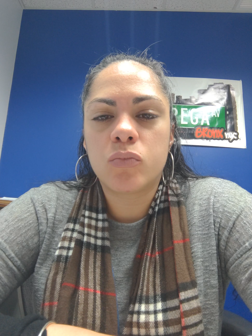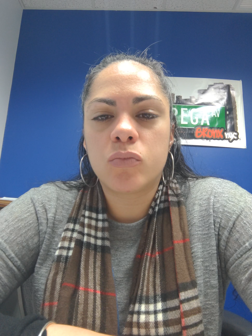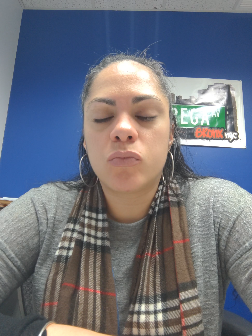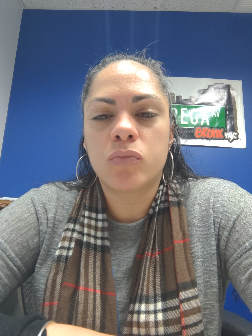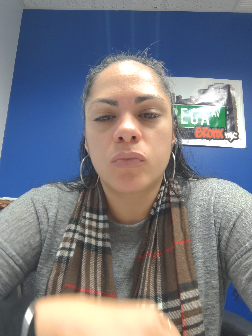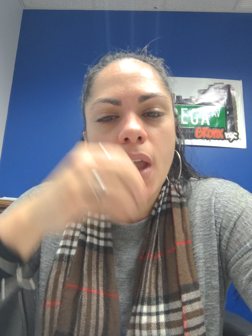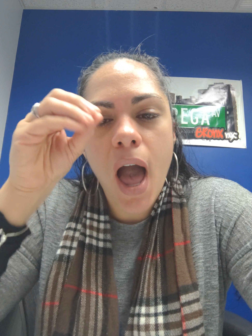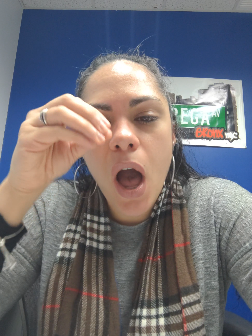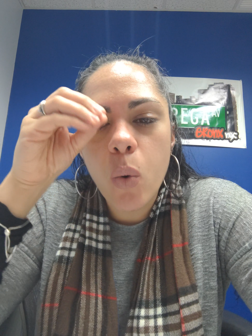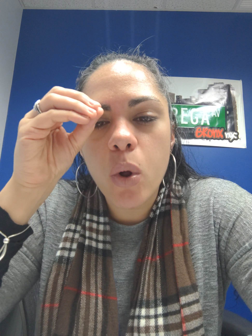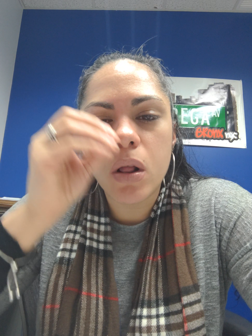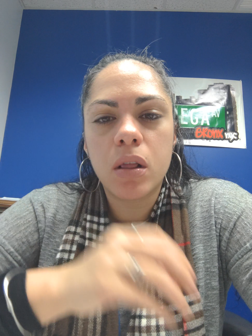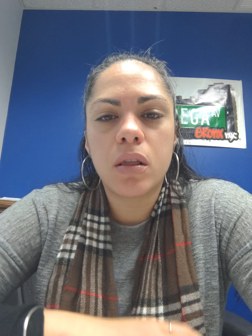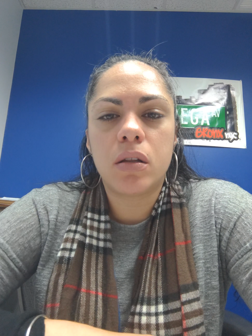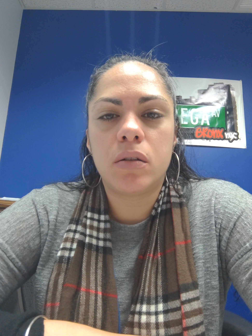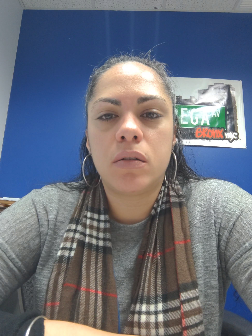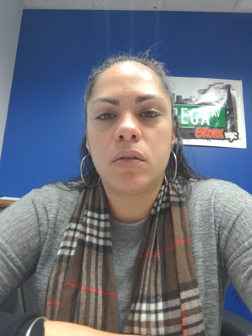owl